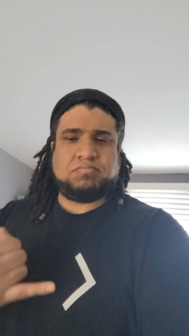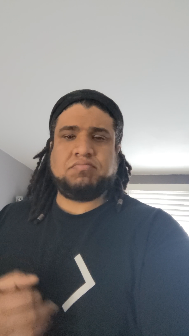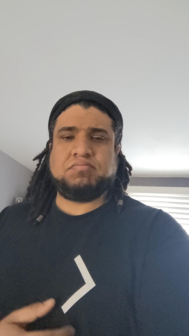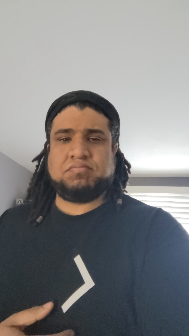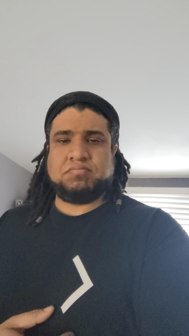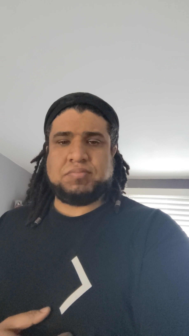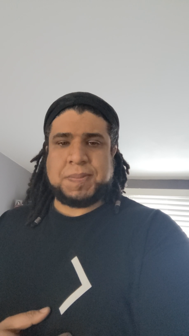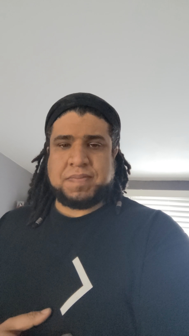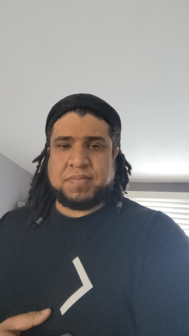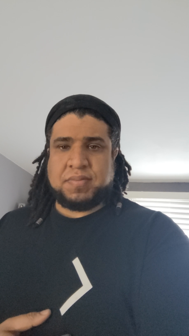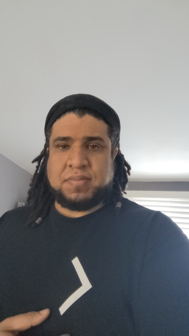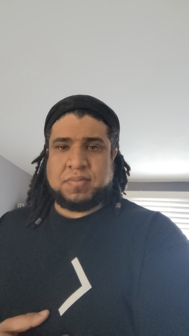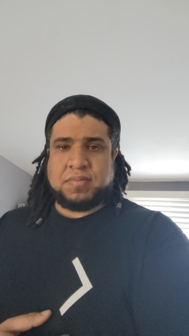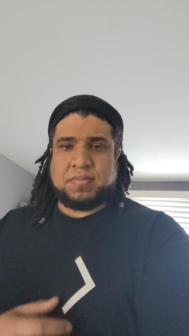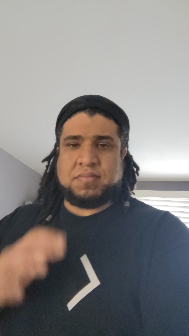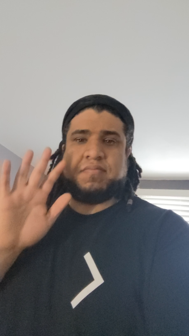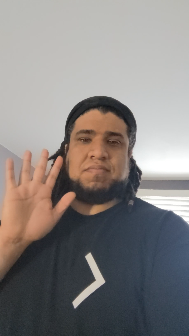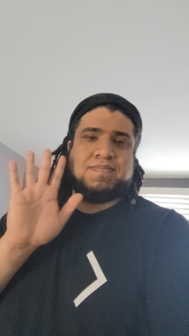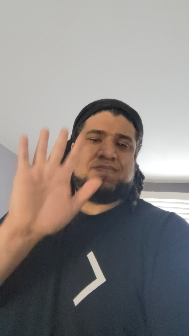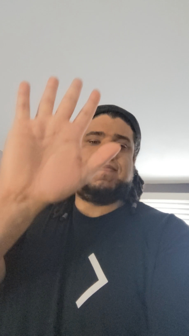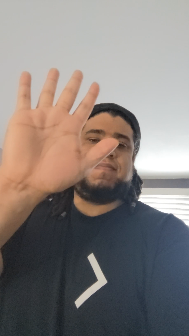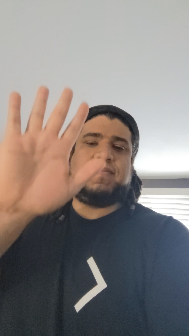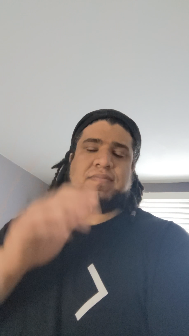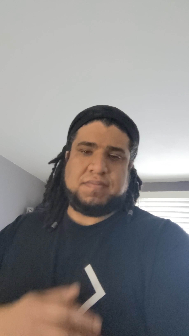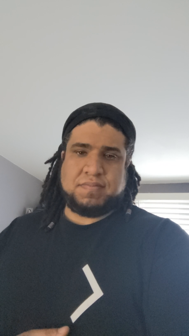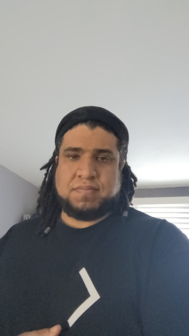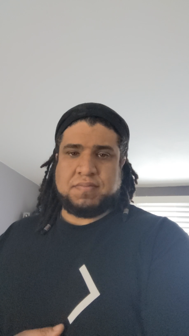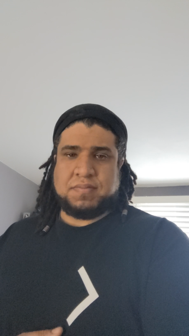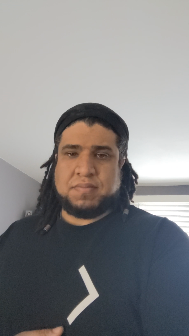give me five